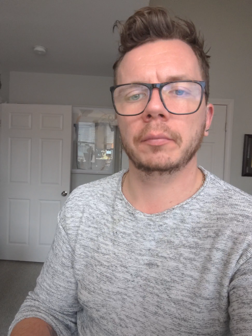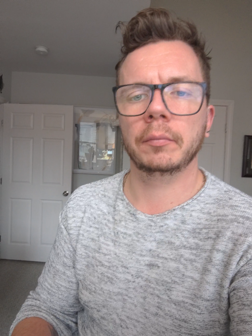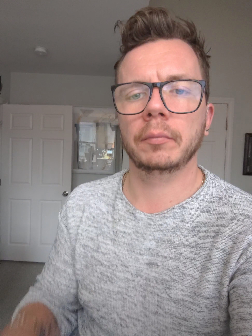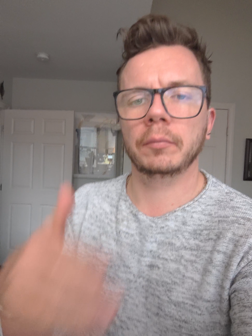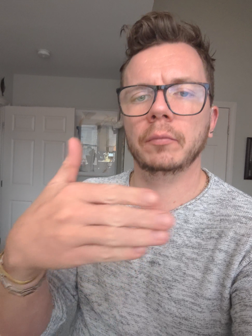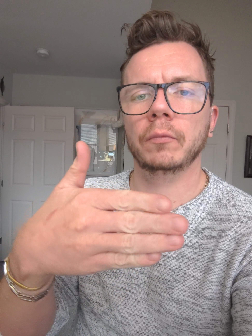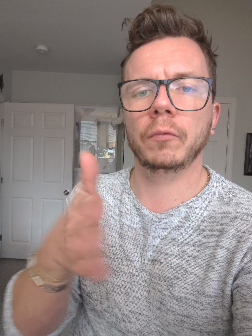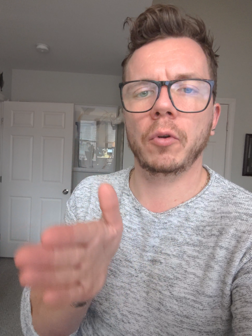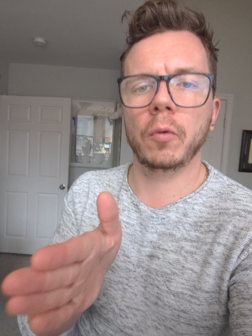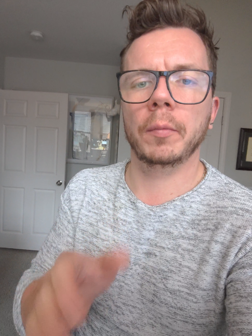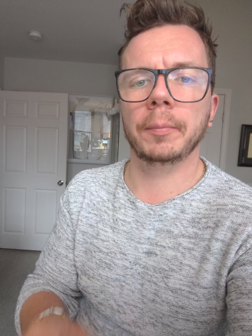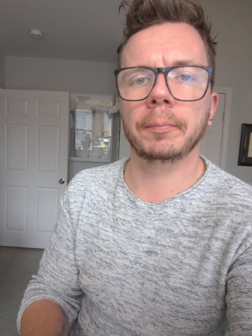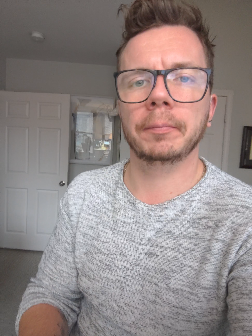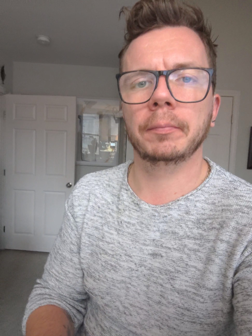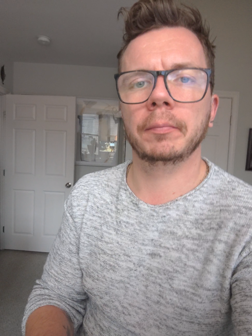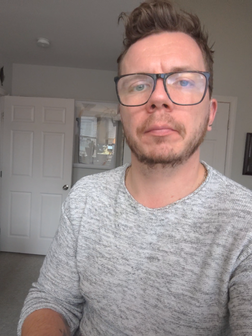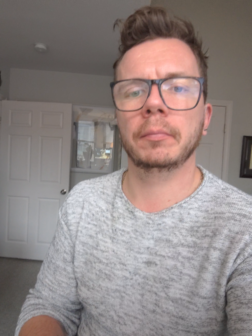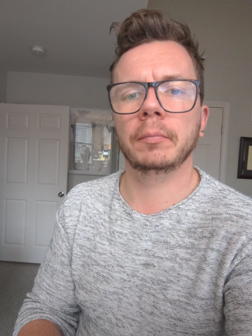room